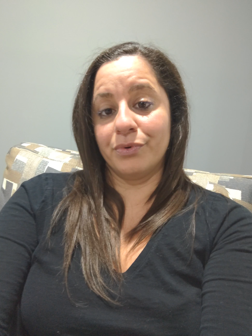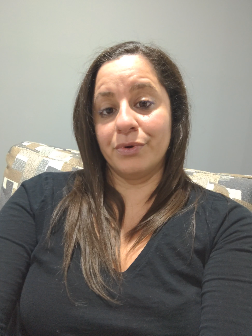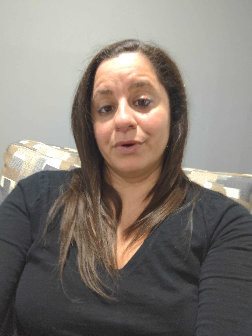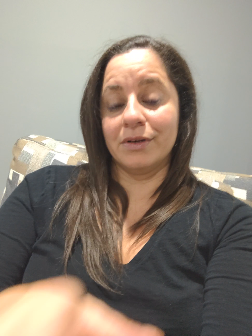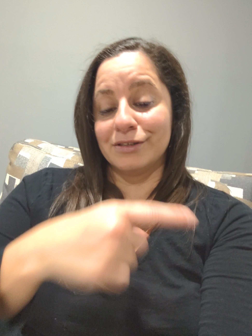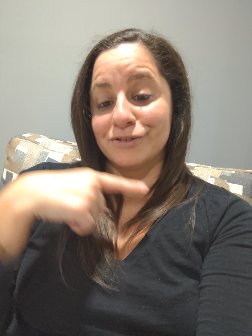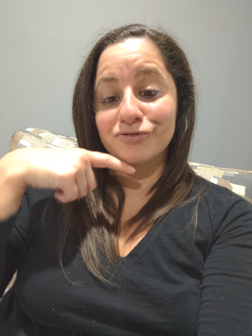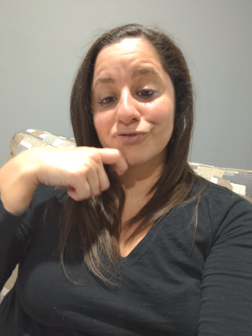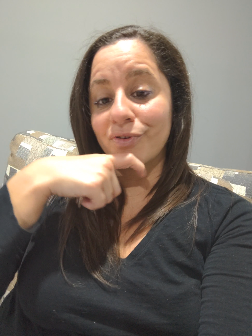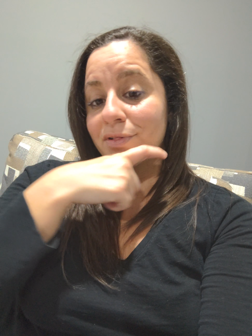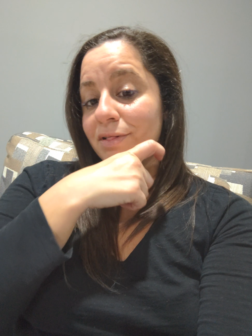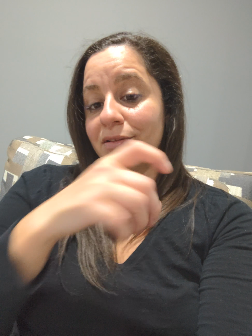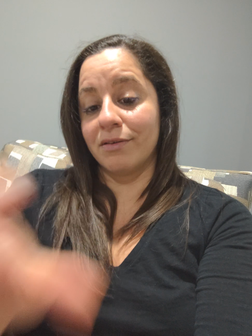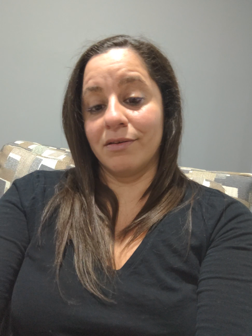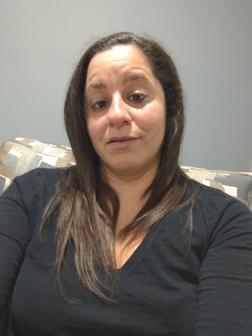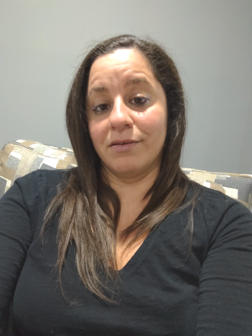cereal